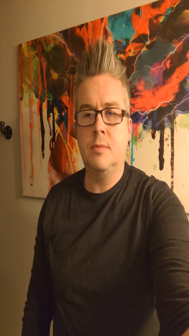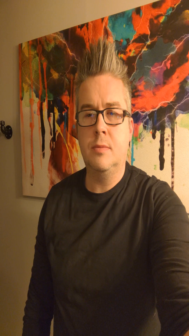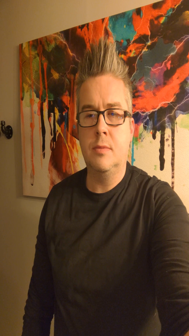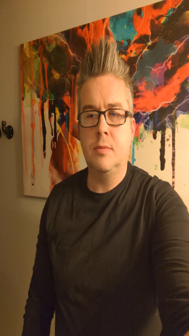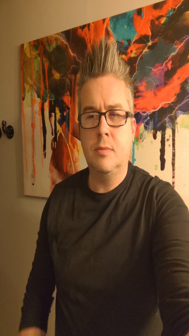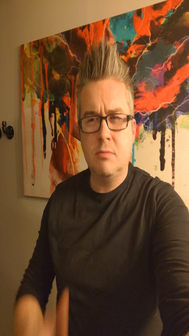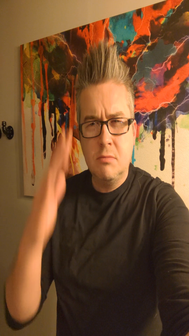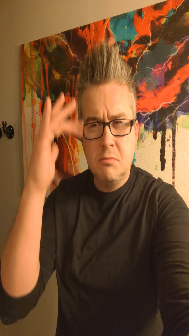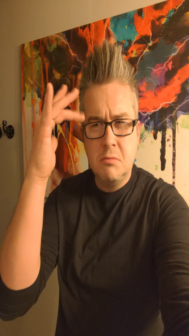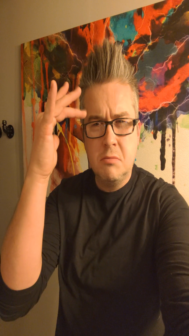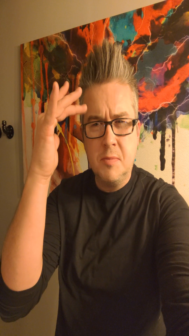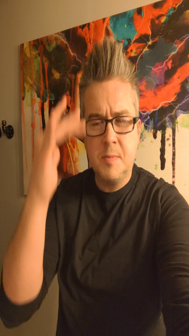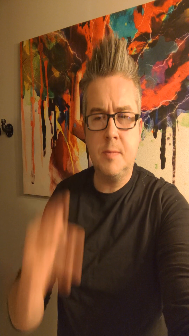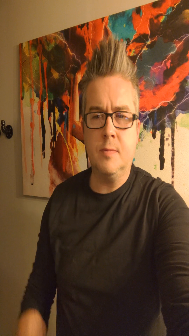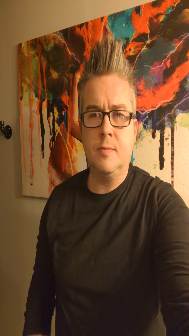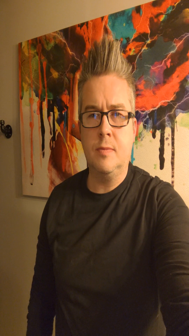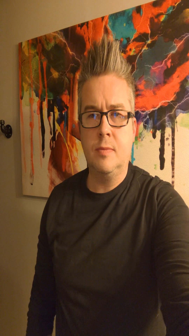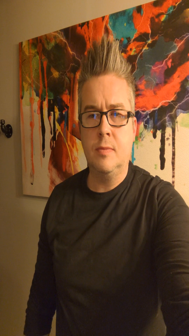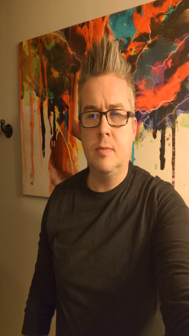why